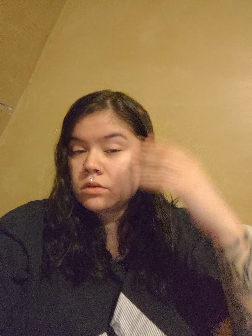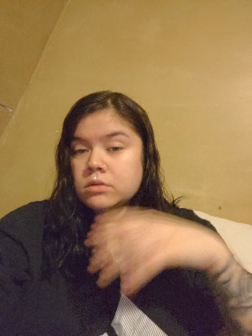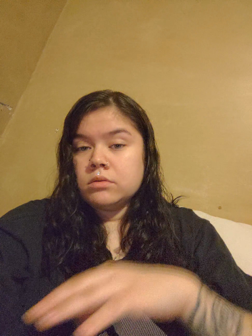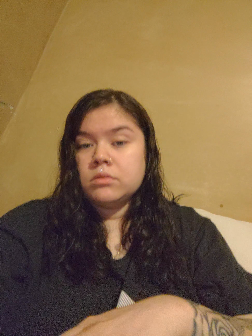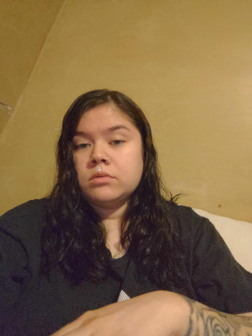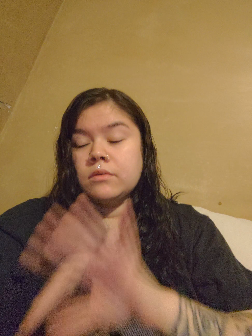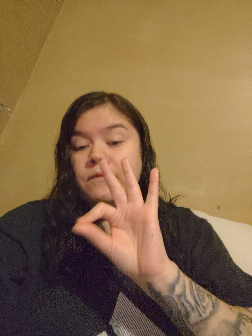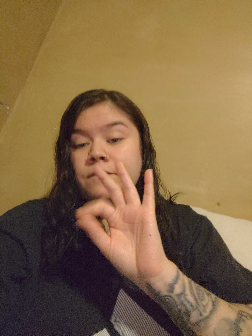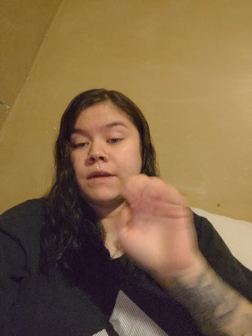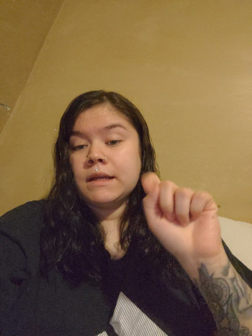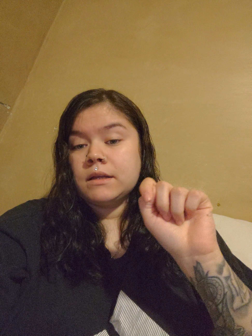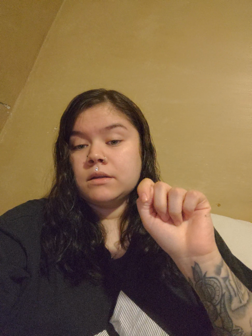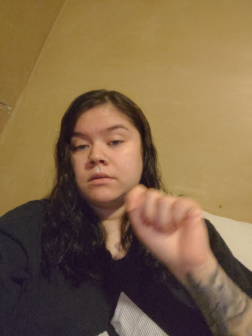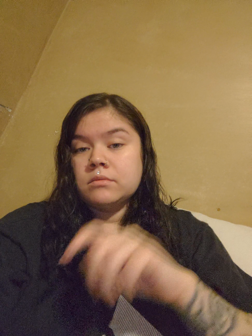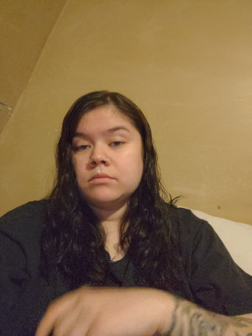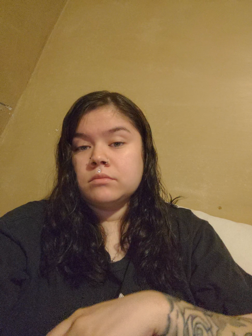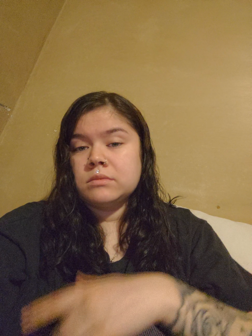feet